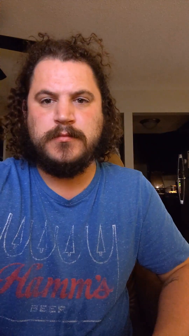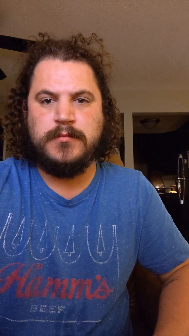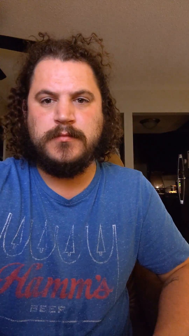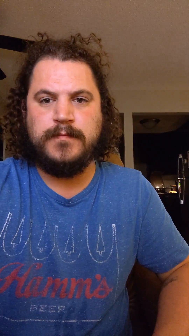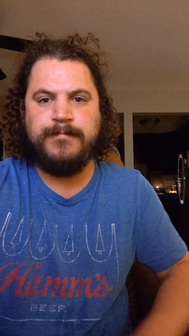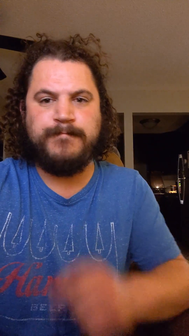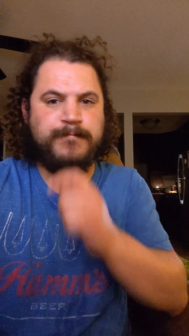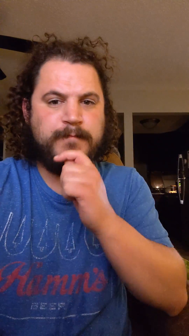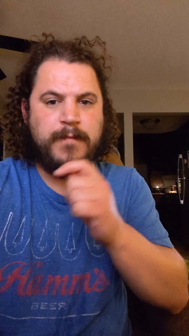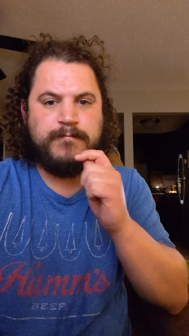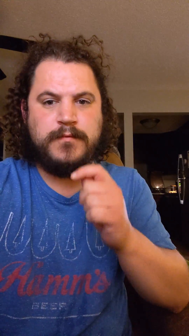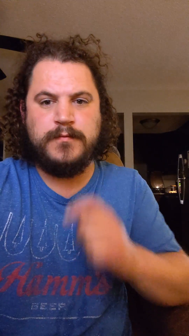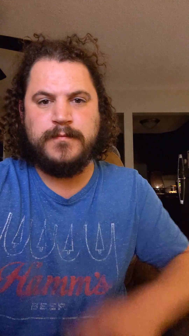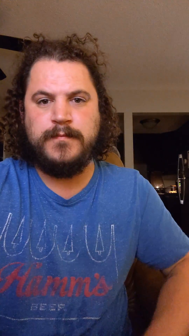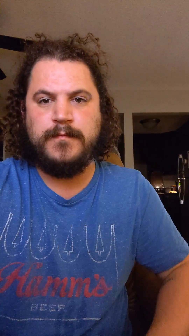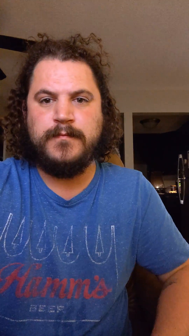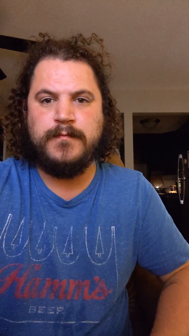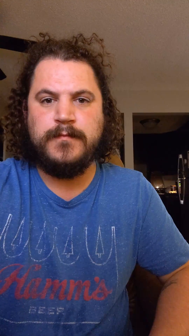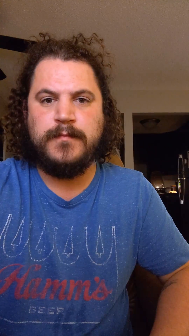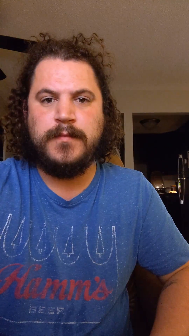popsicle